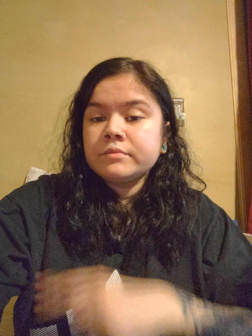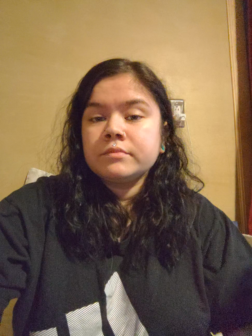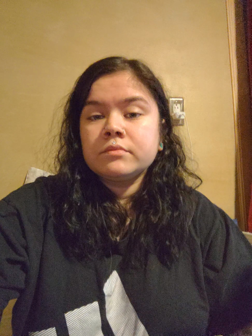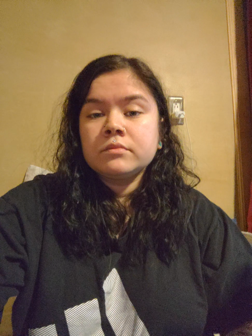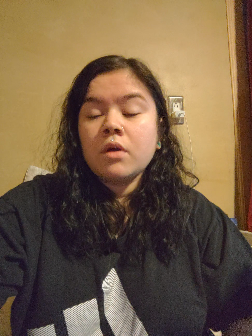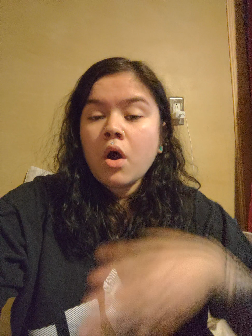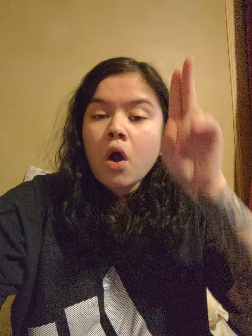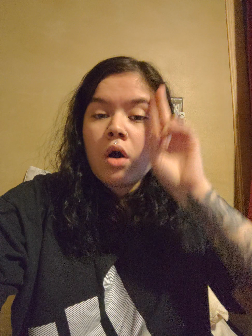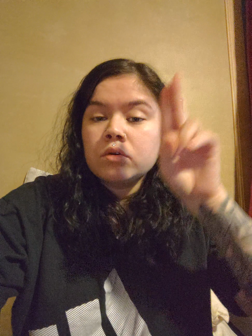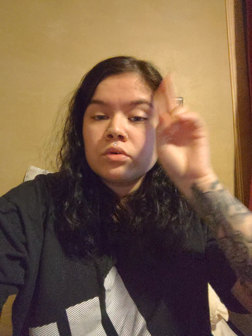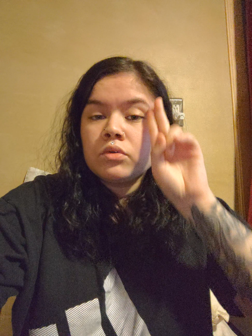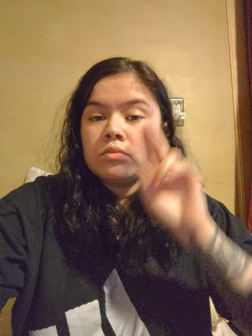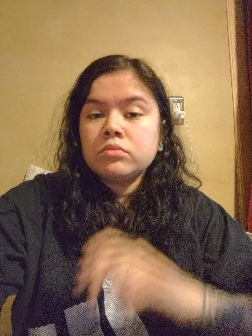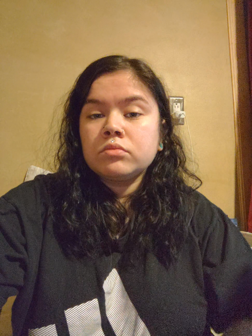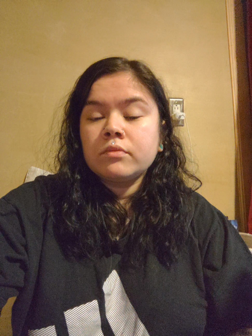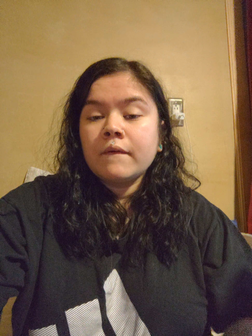uncle